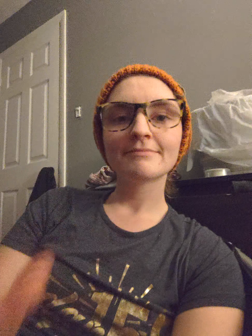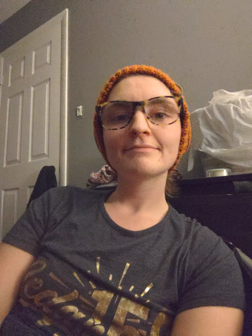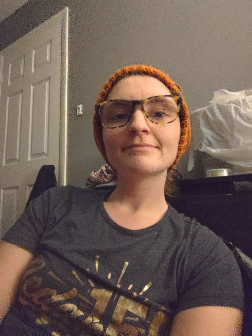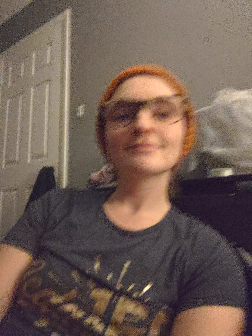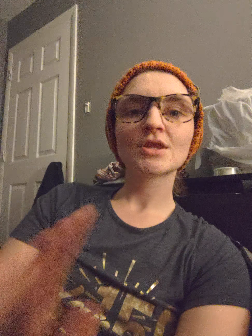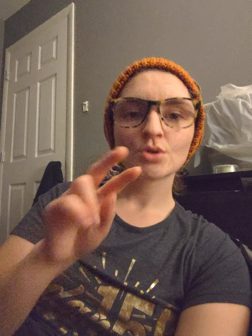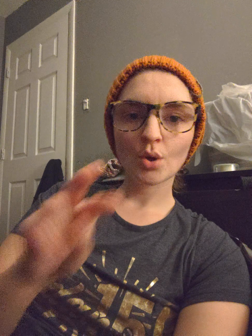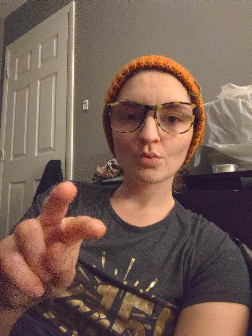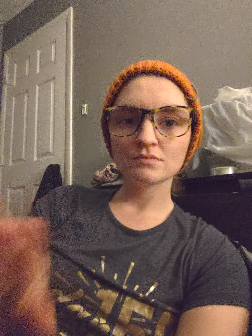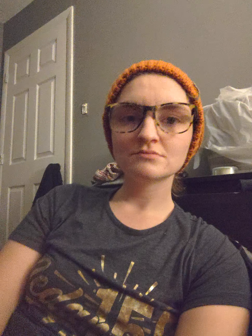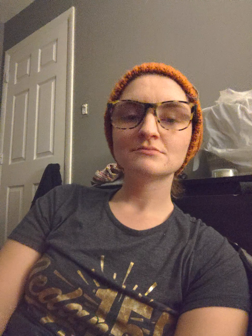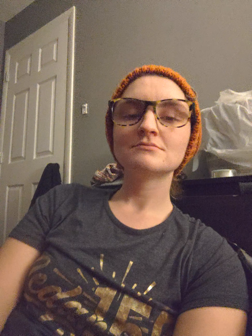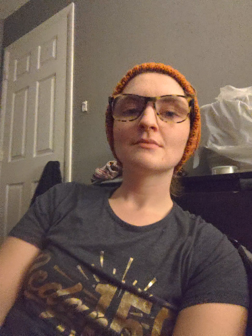look